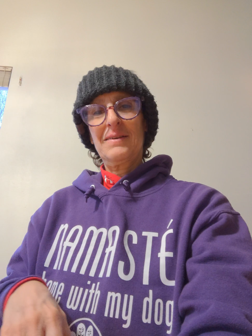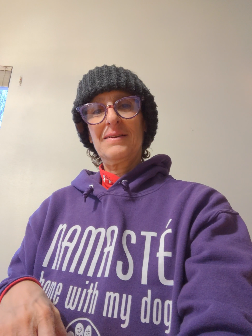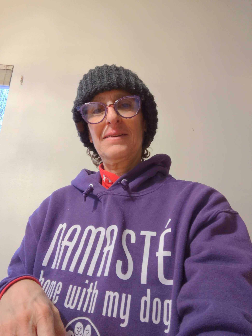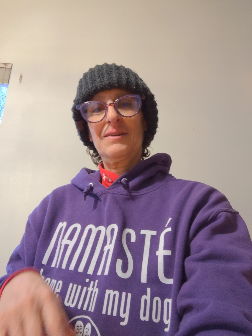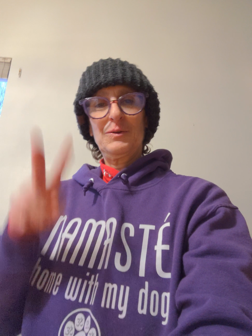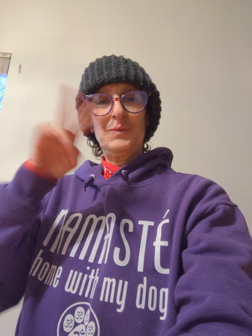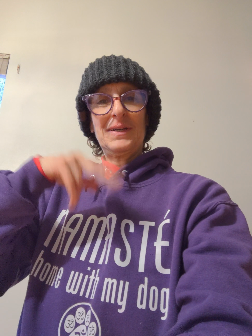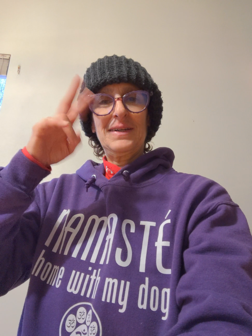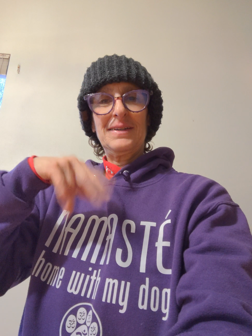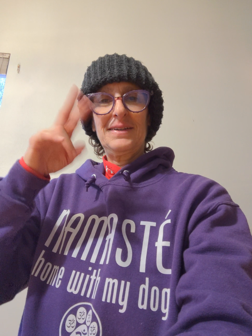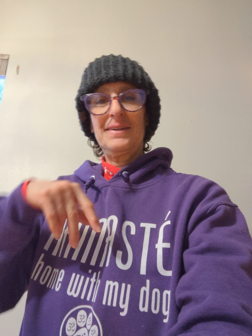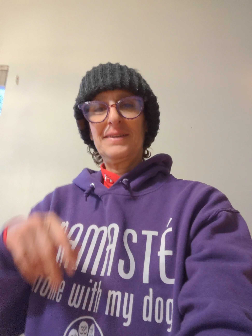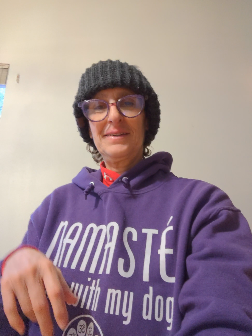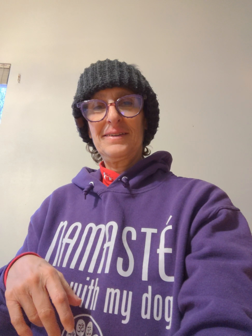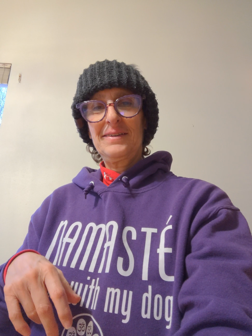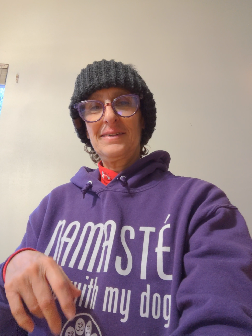read